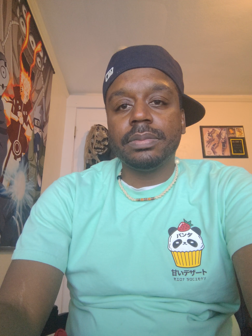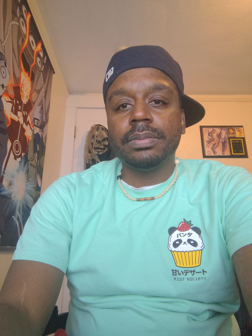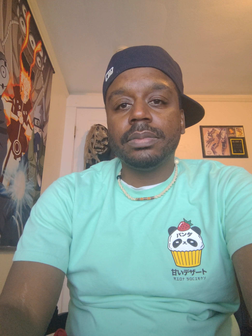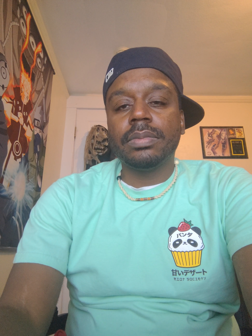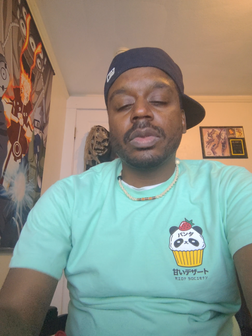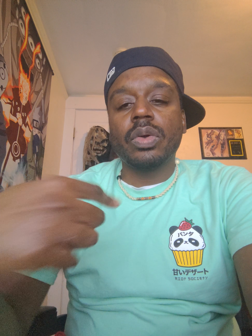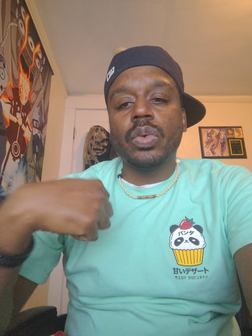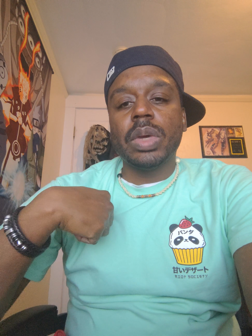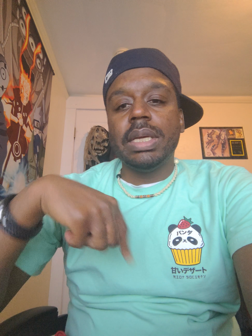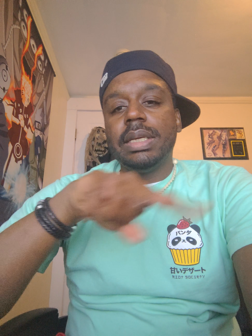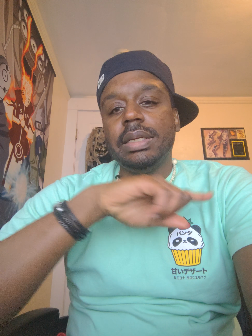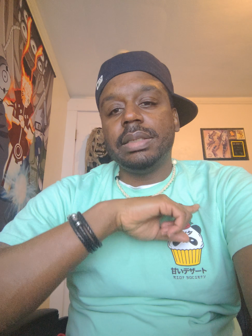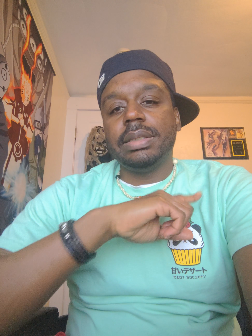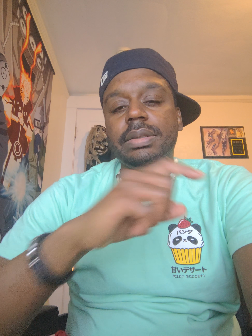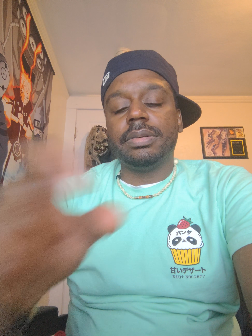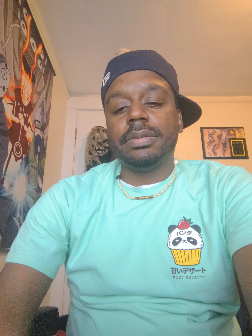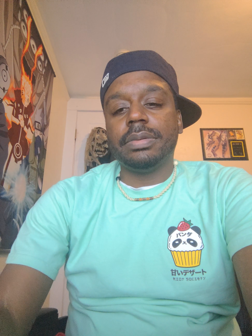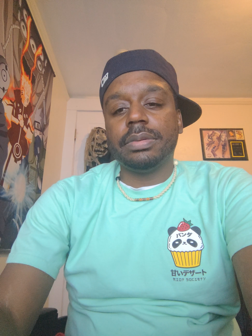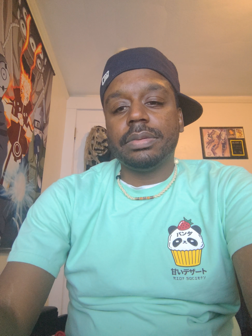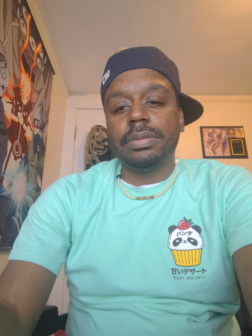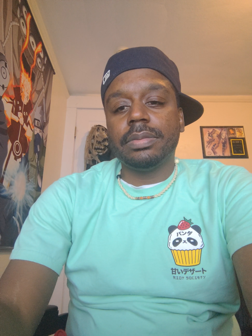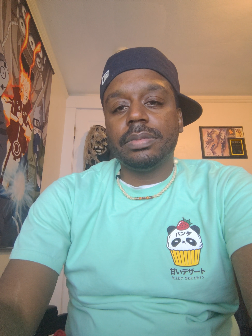we